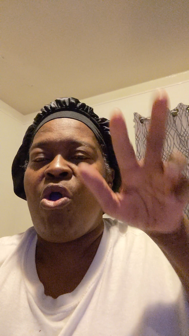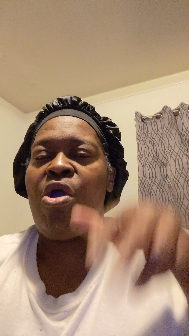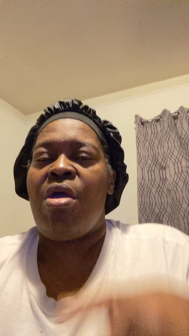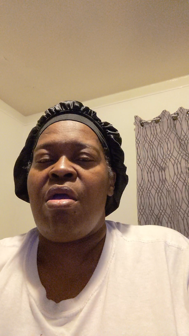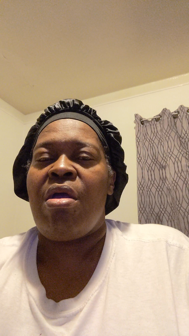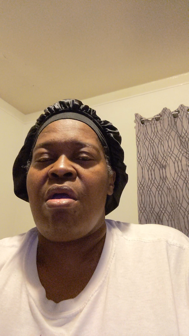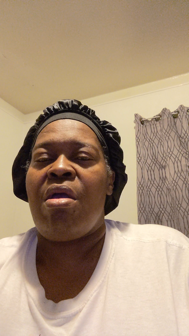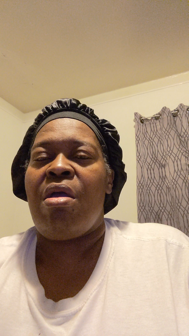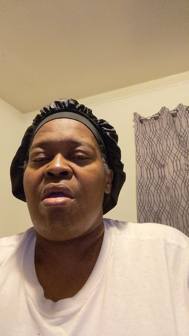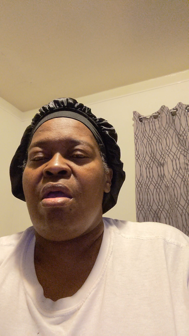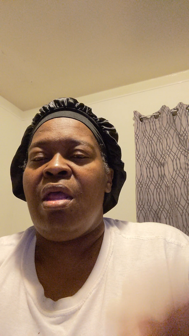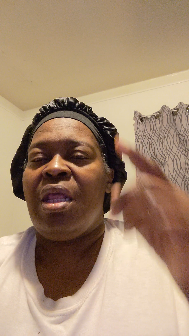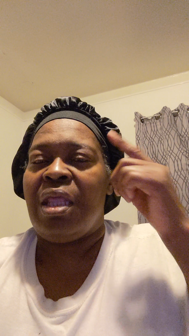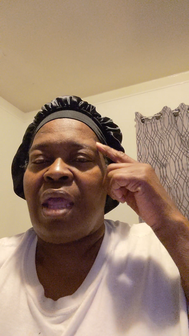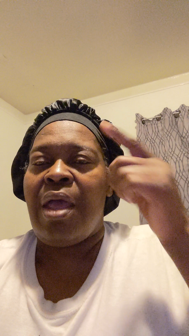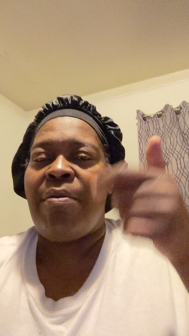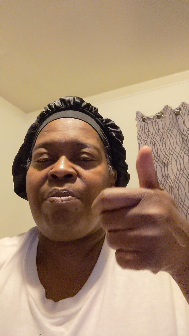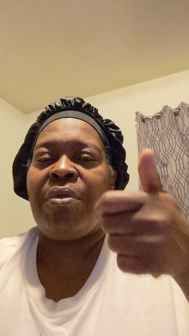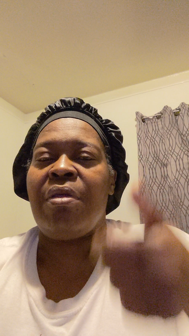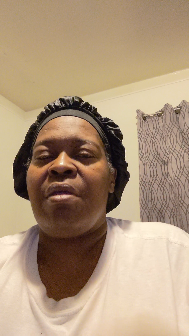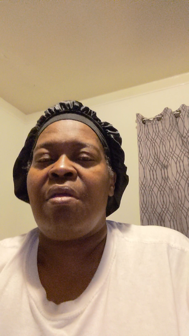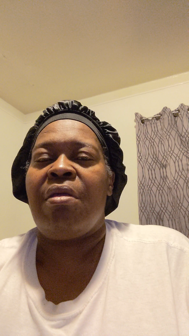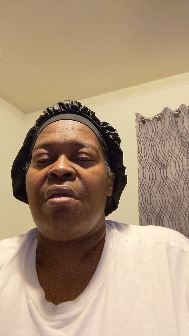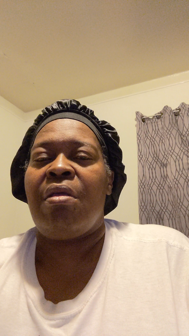dime